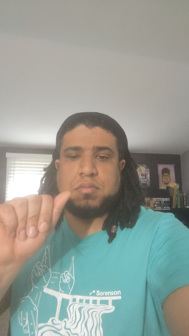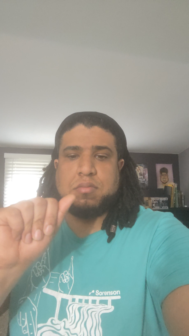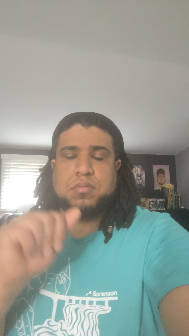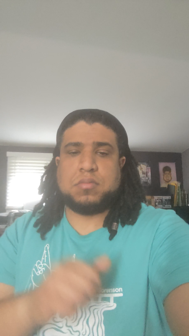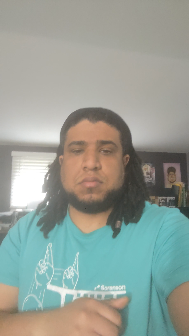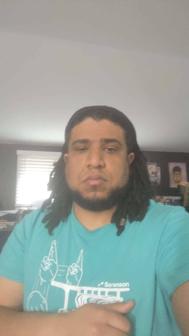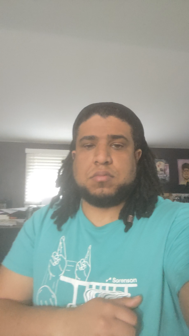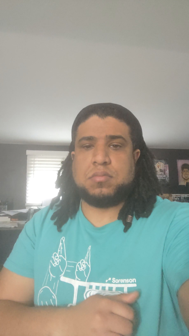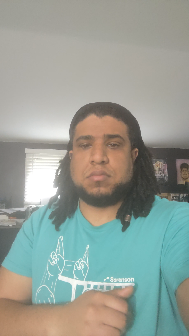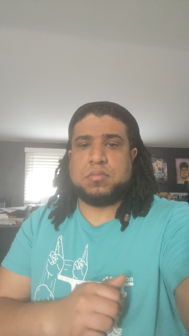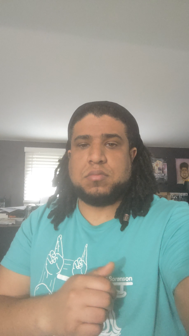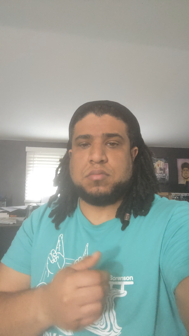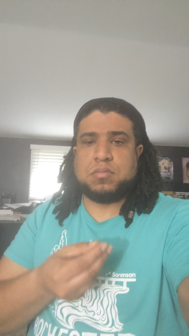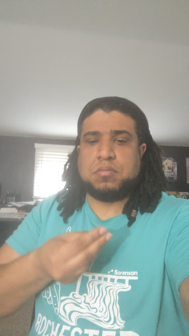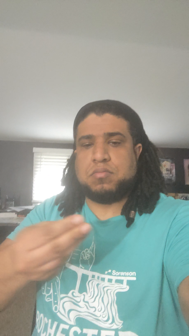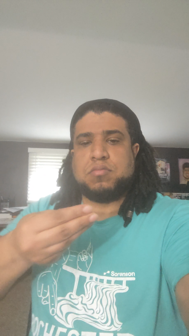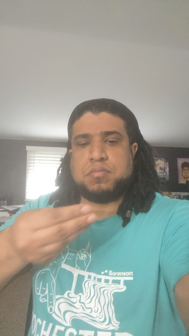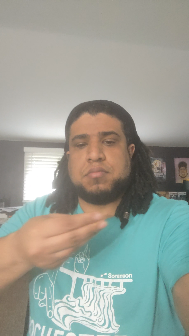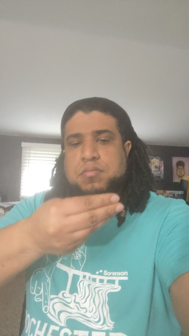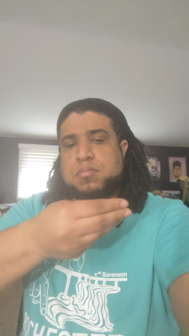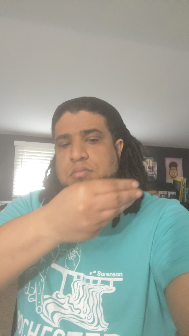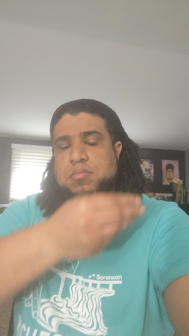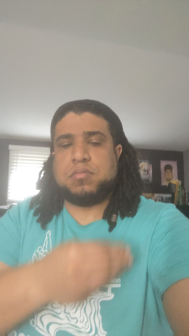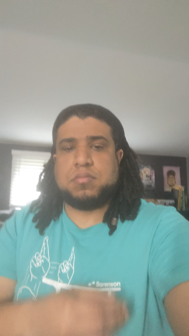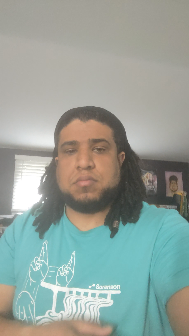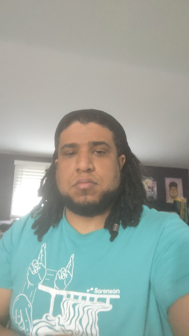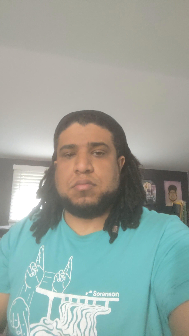shopping